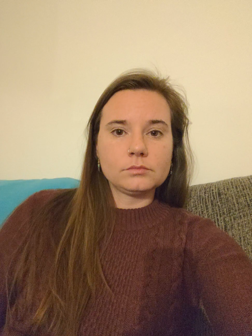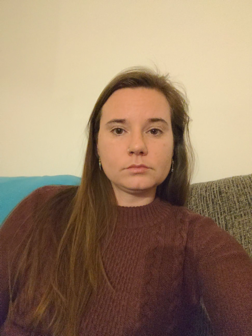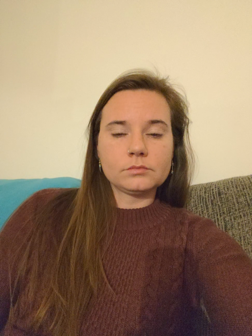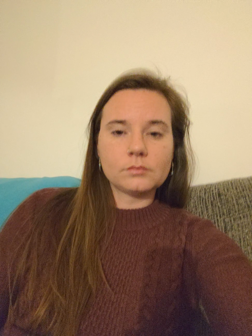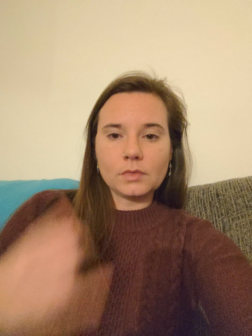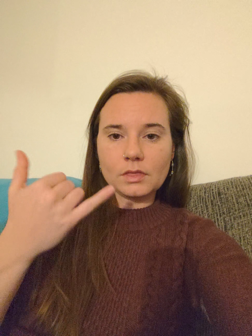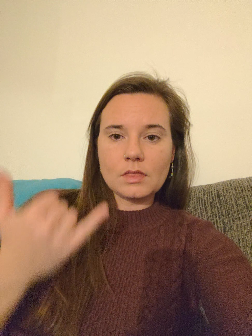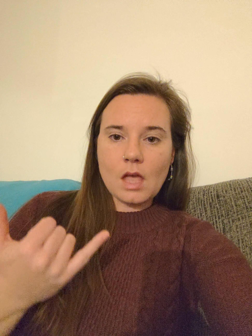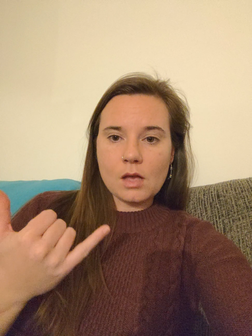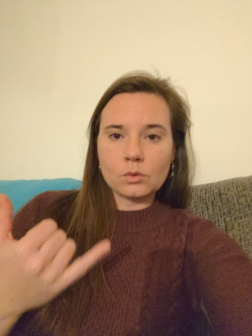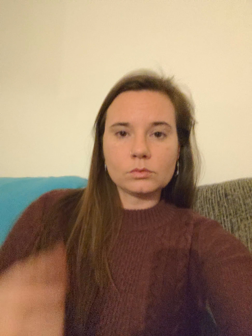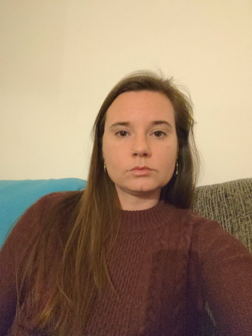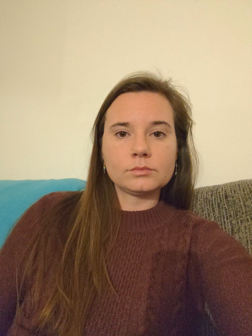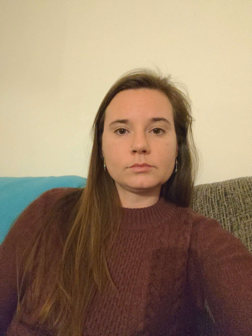now